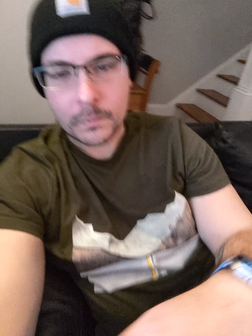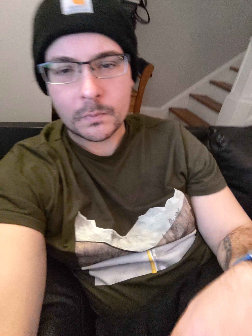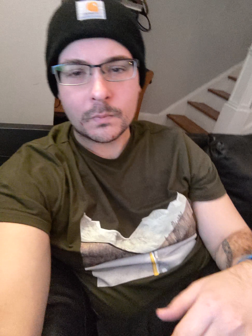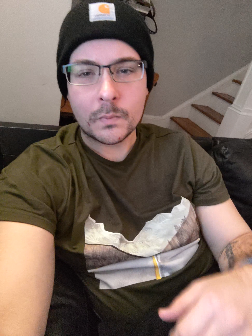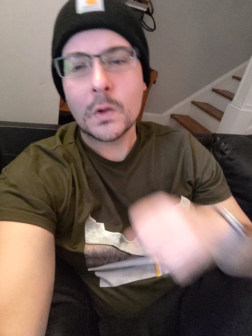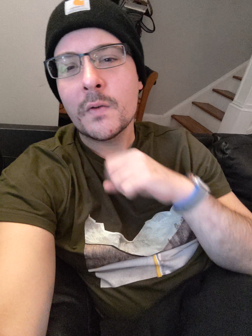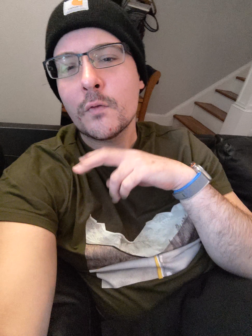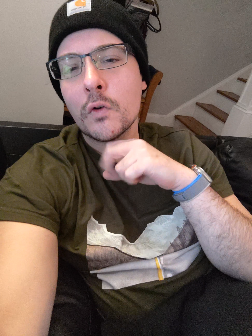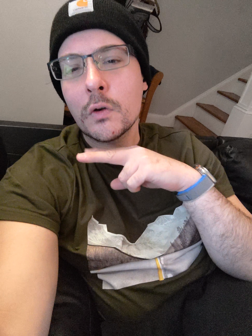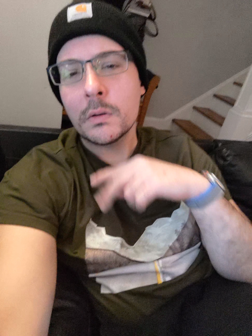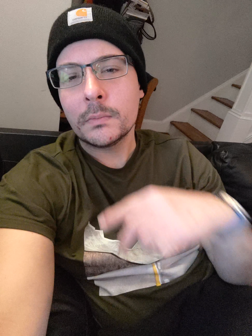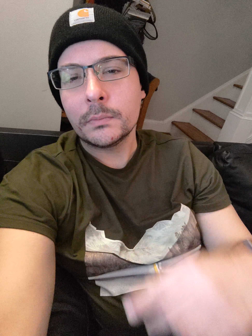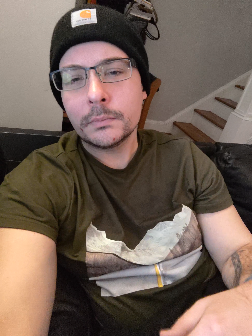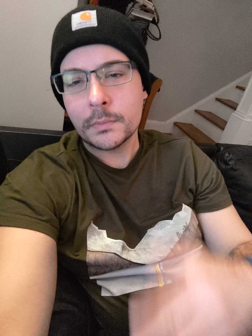frog